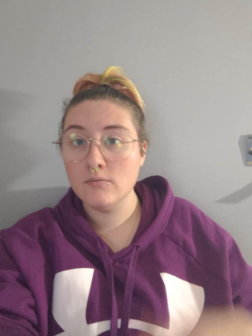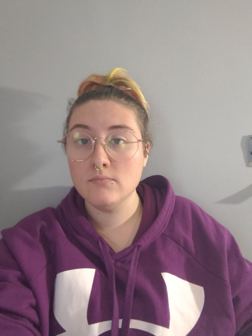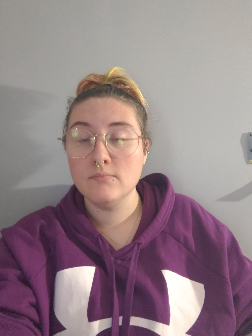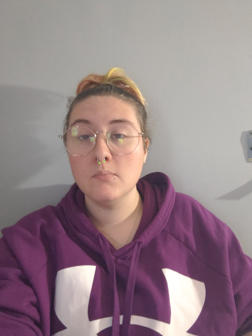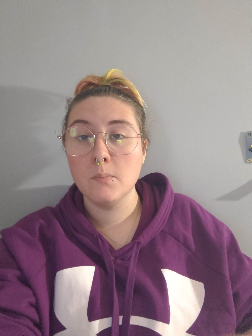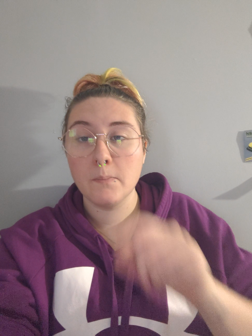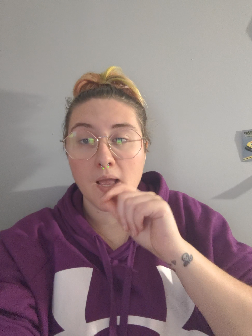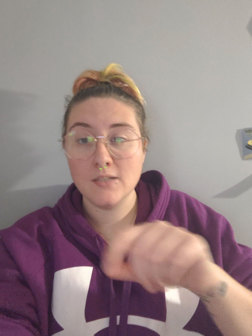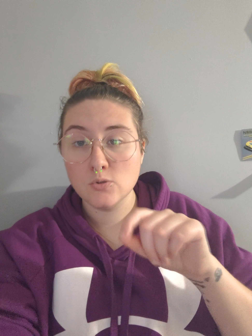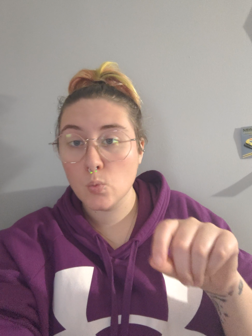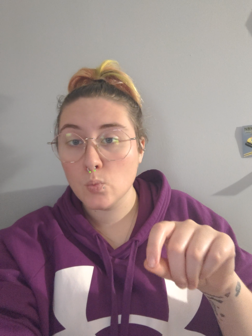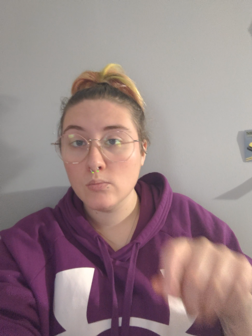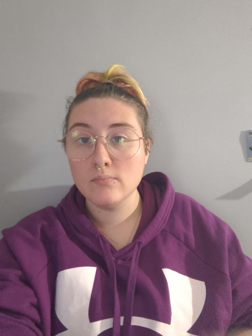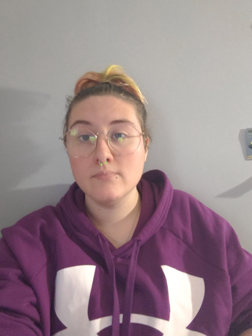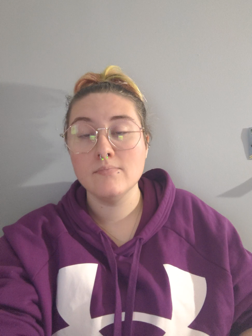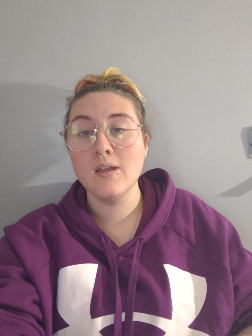pencil